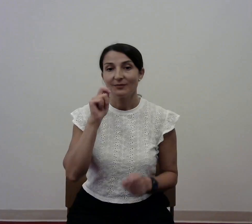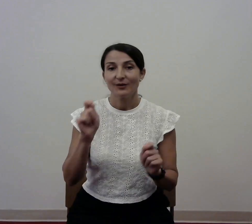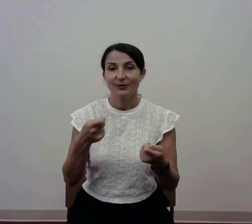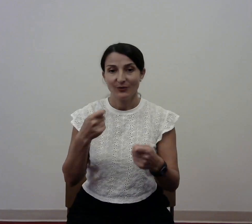toya